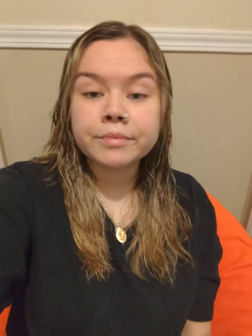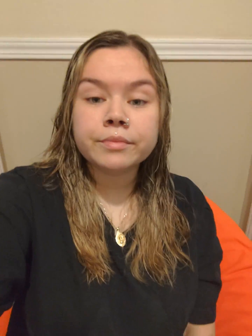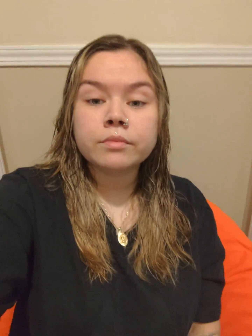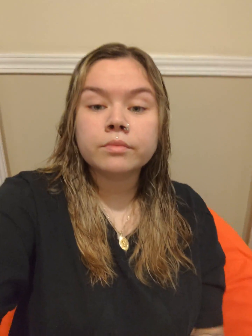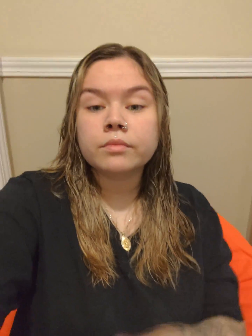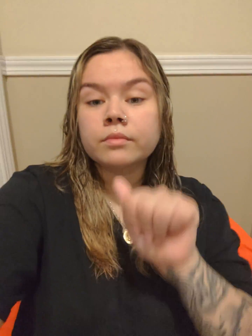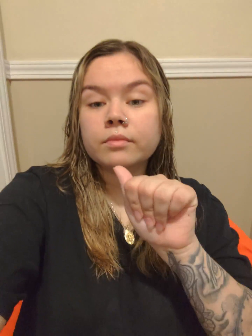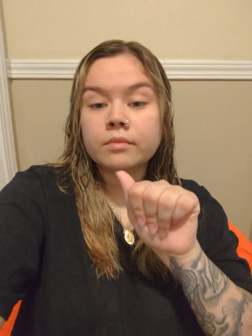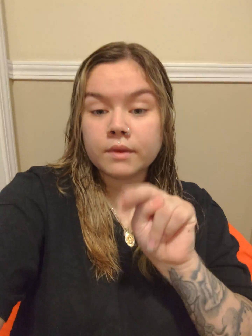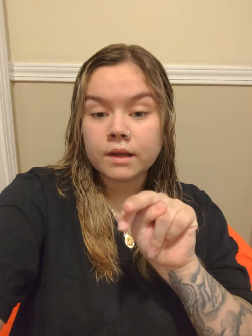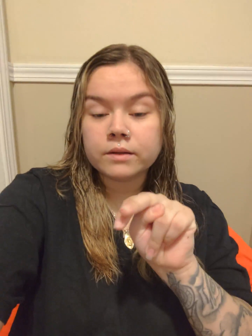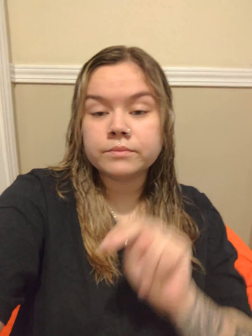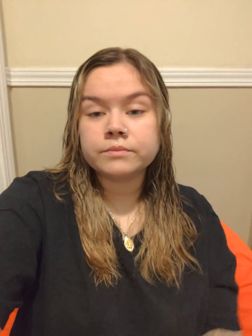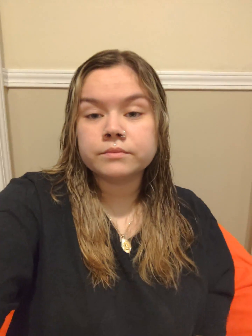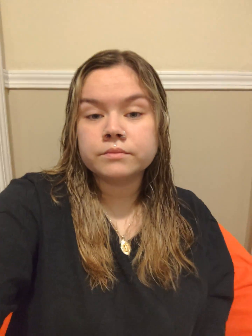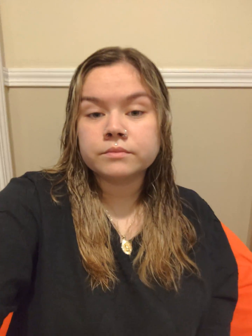an